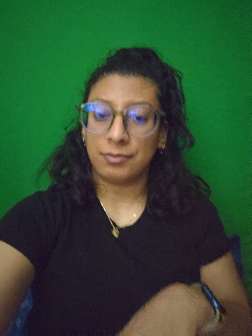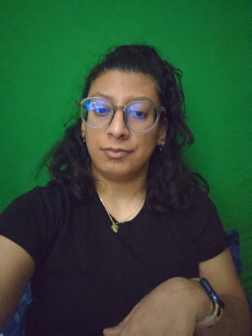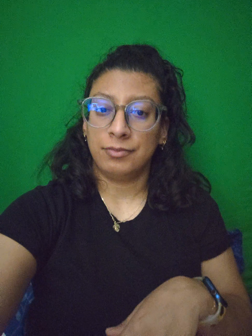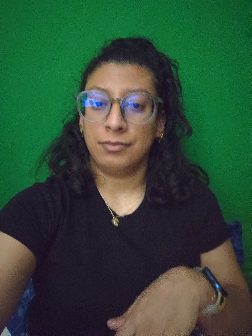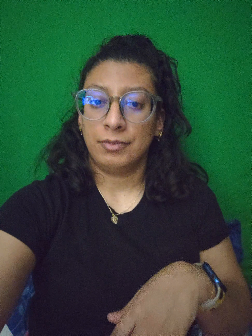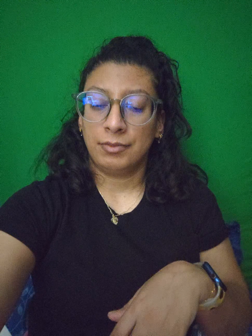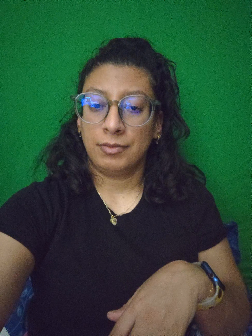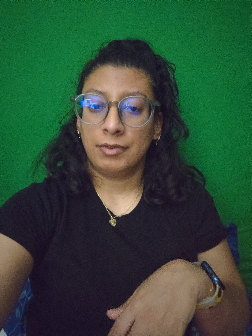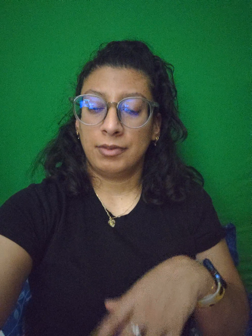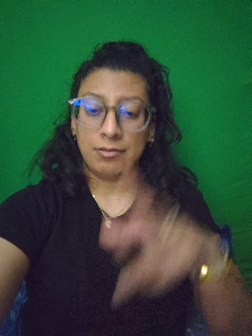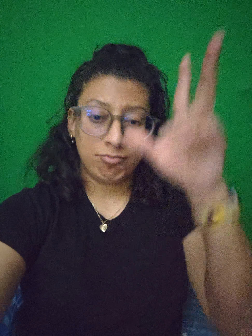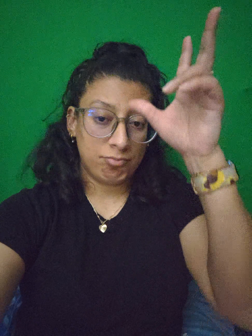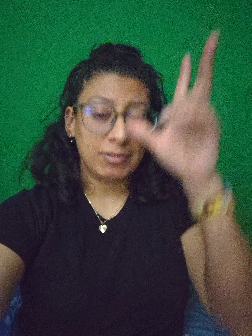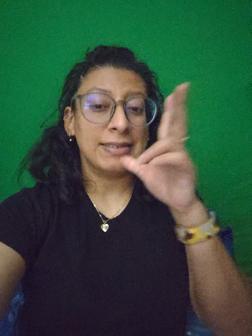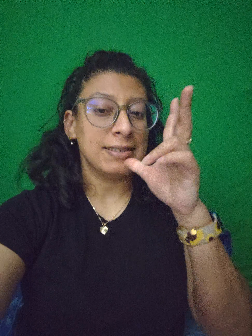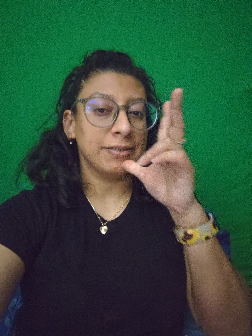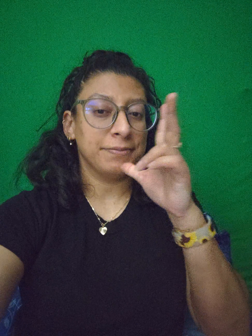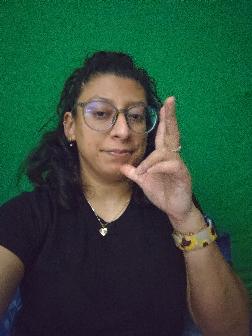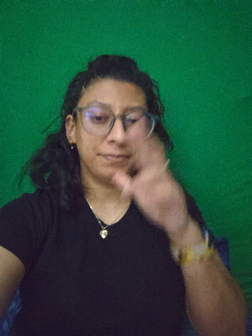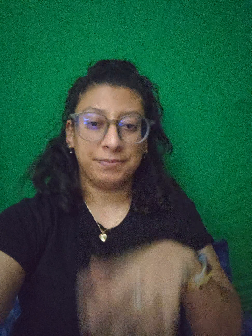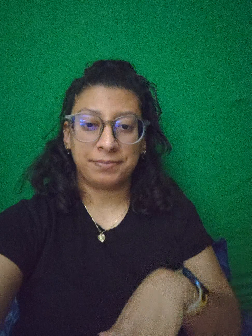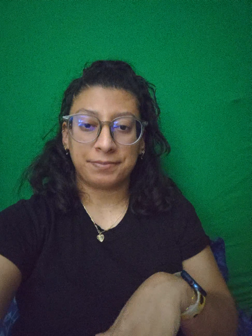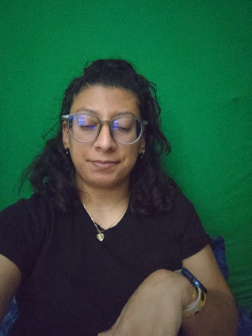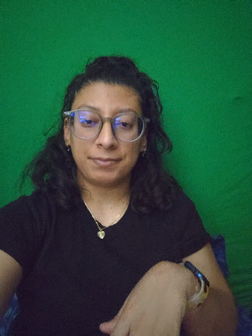hen